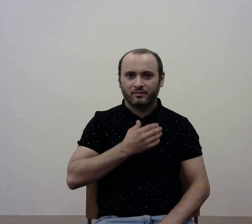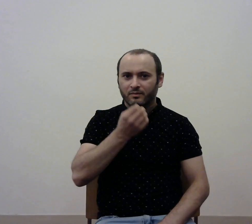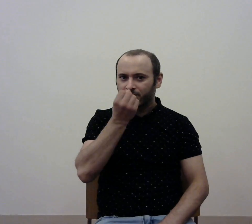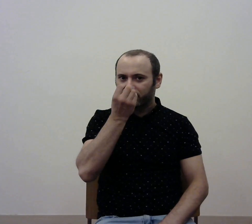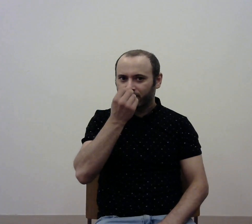bakı